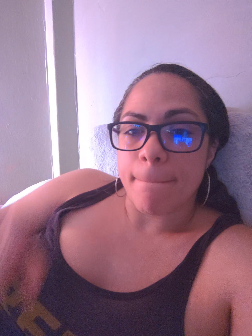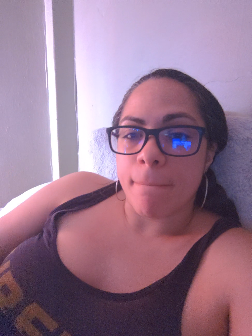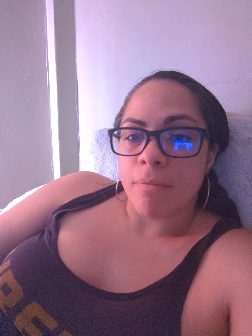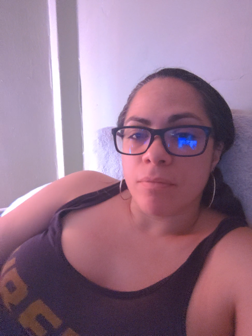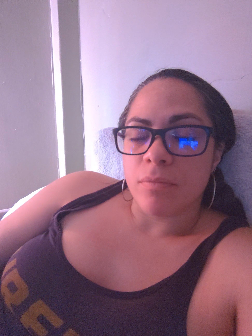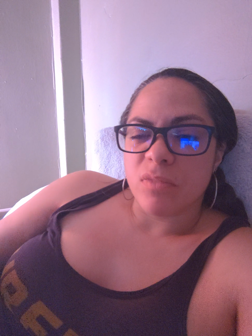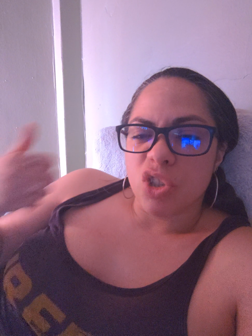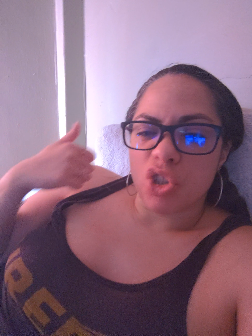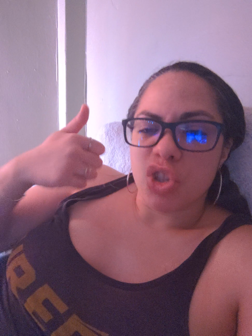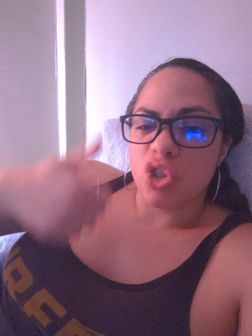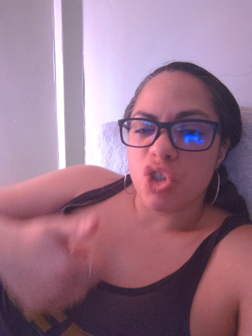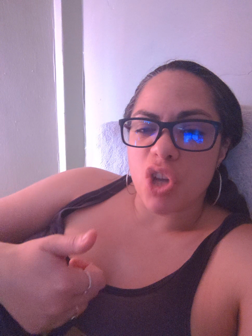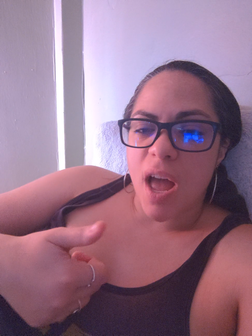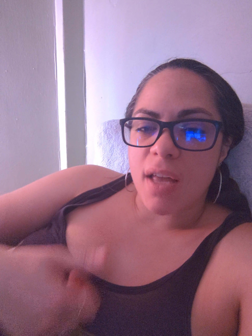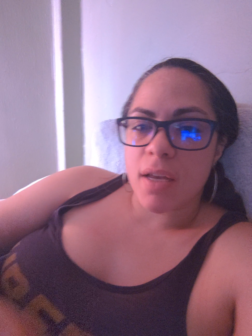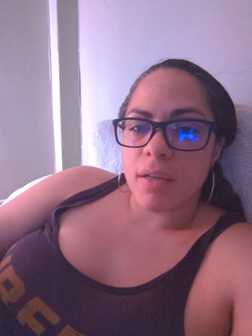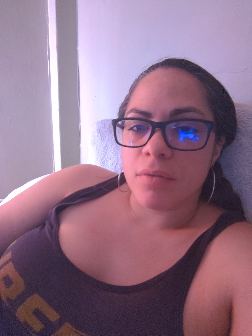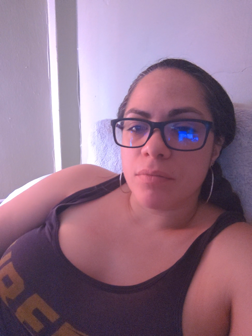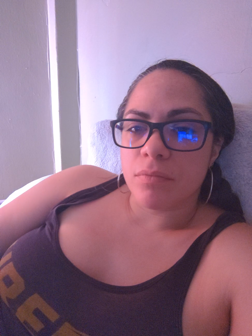jacket